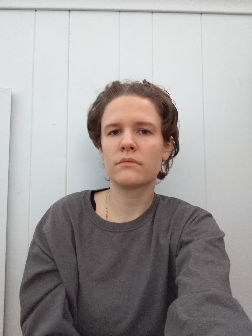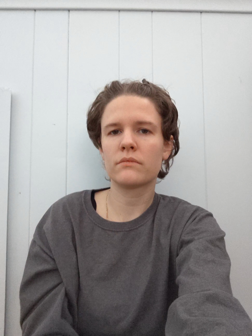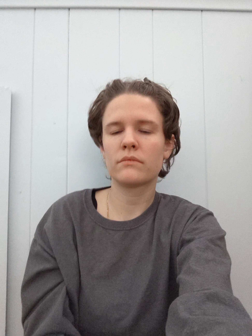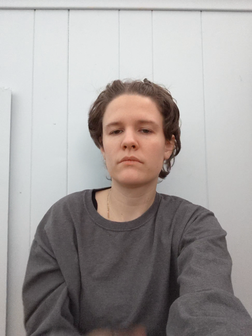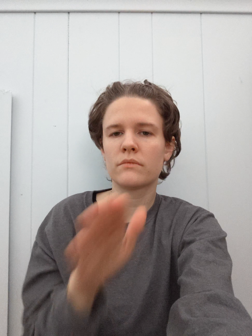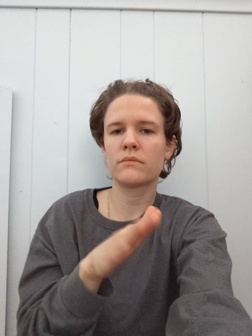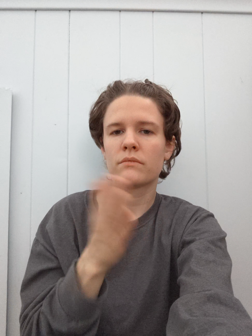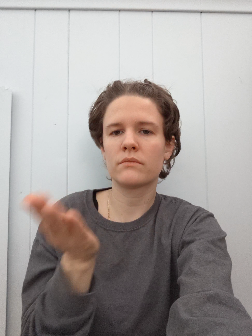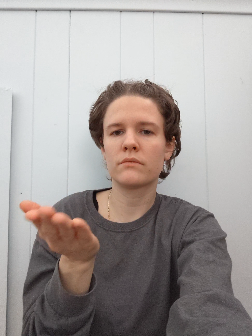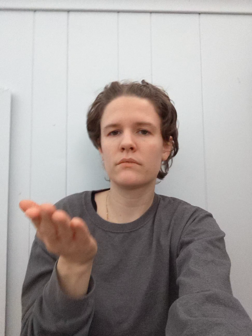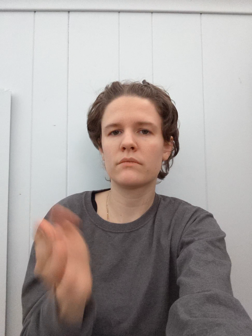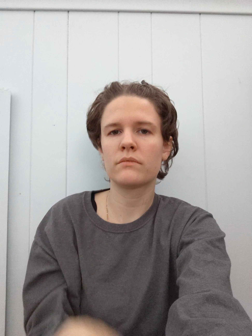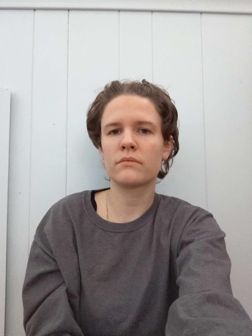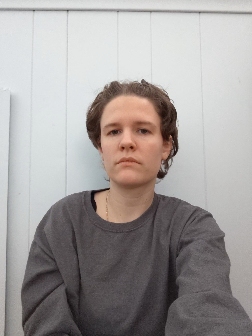book